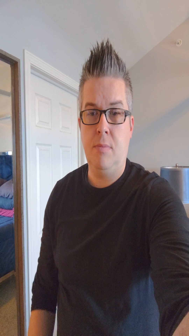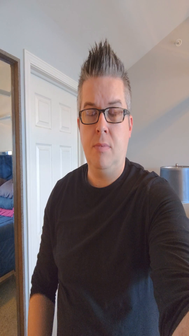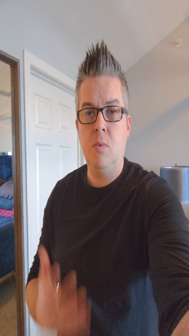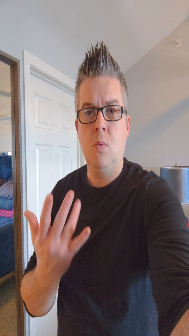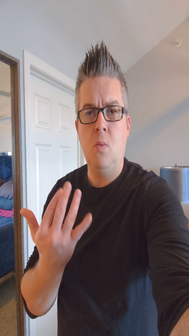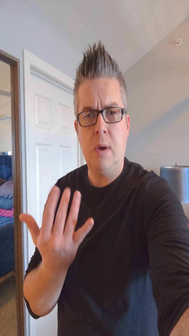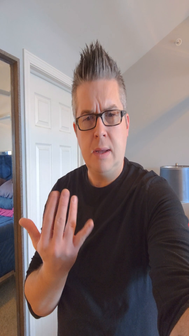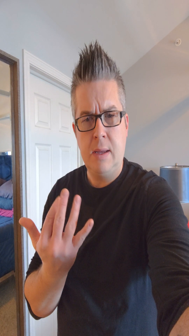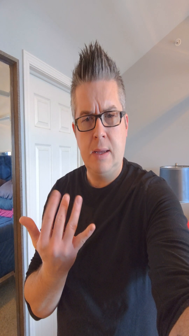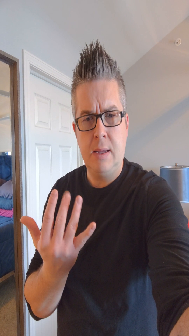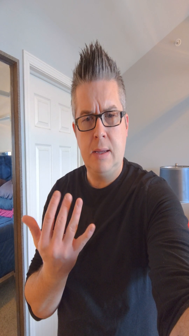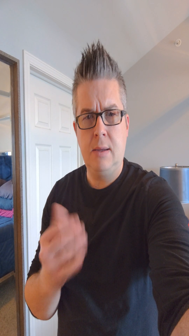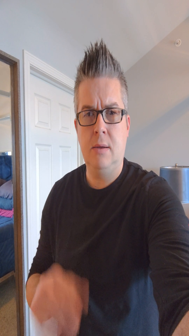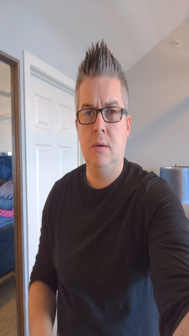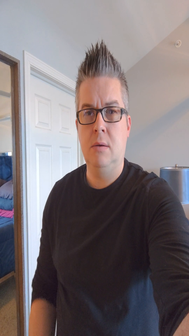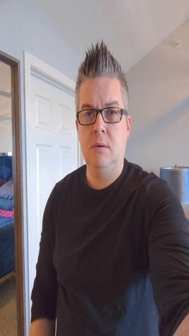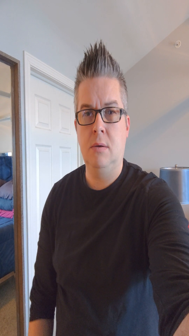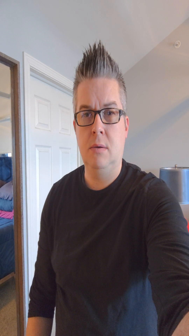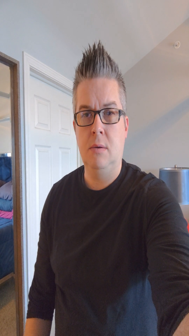wait